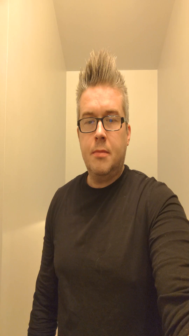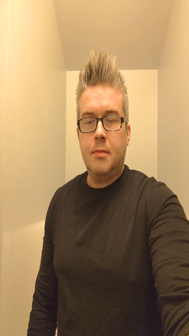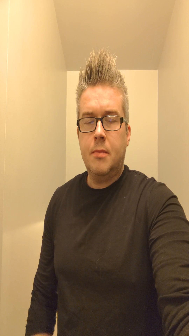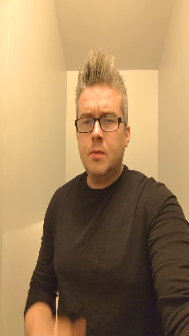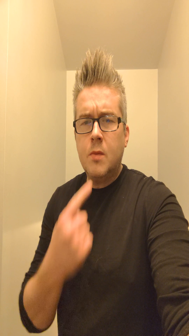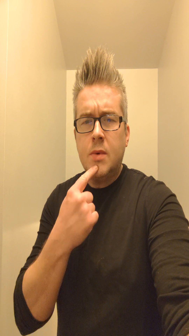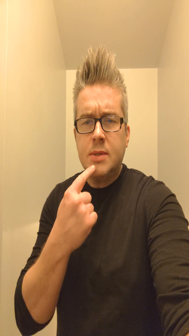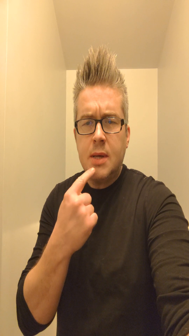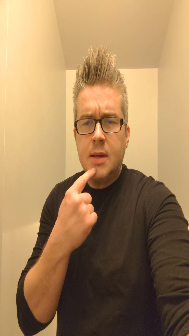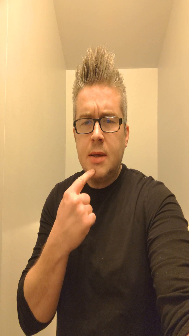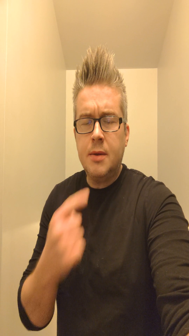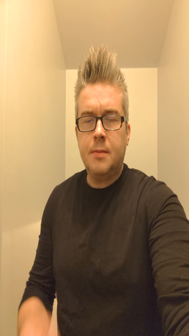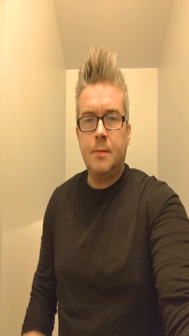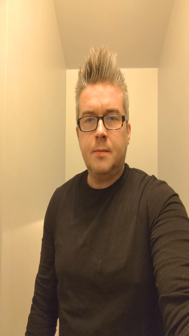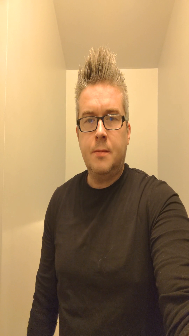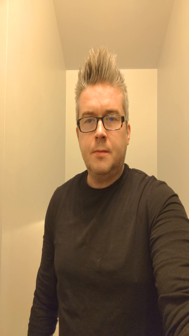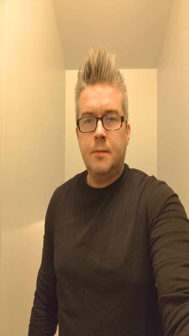say